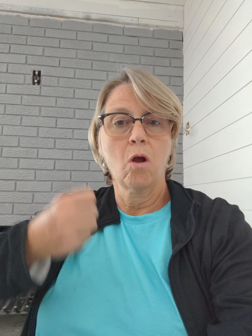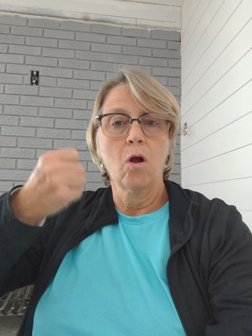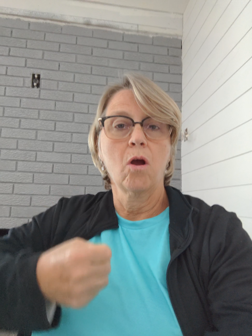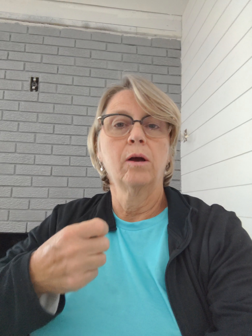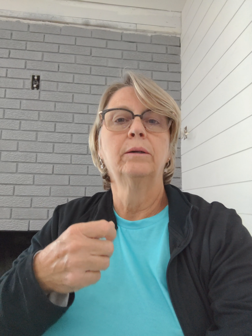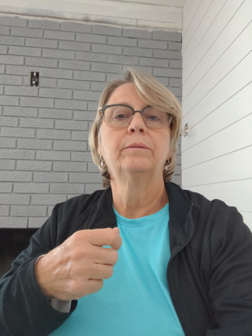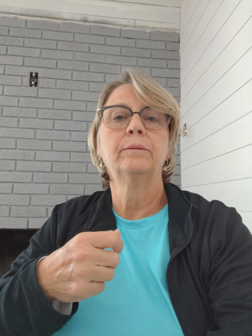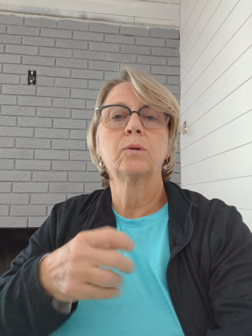car